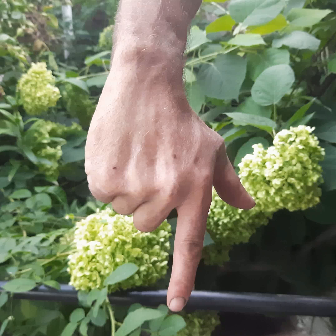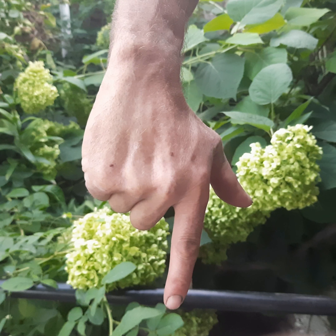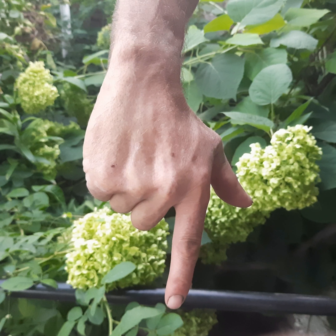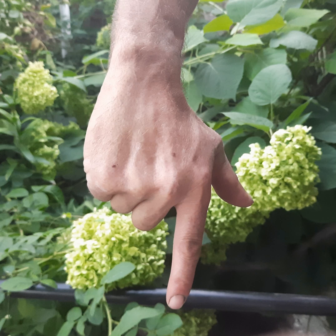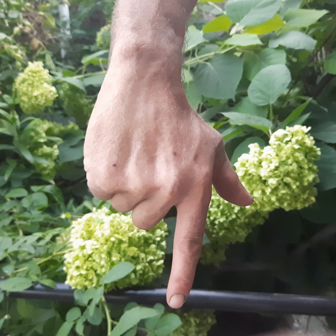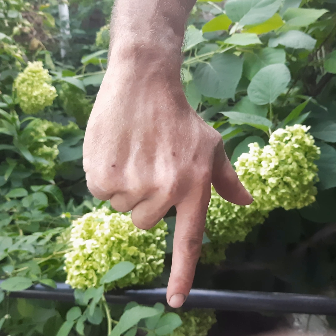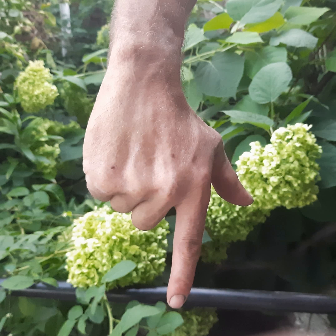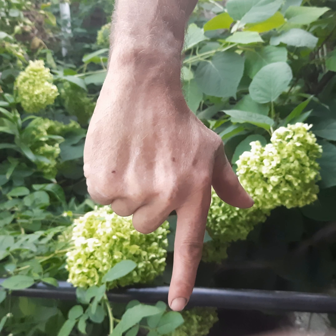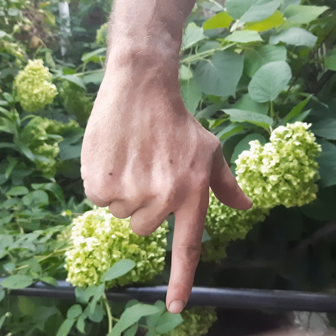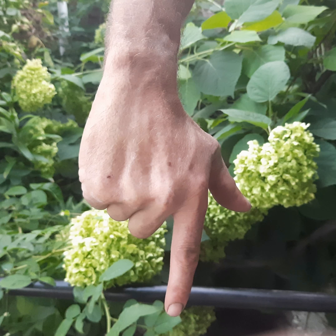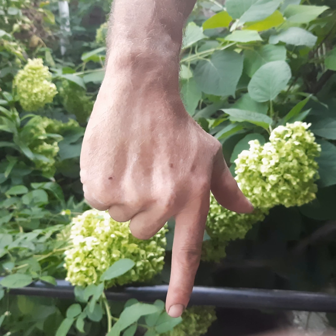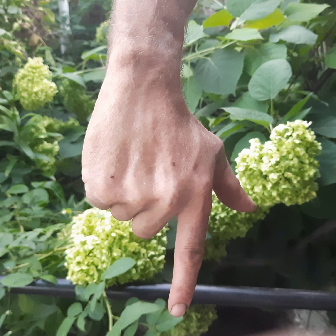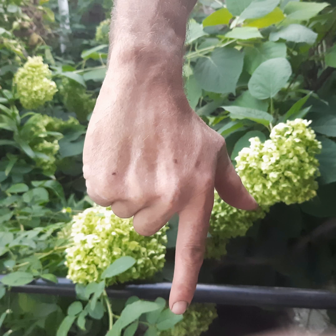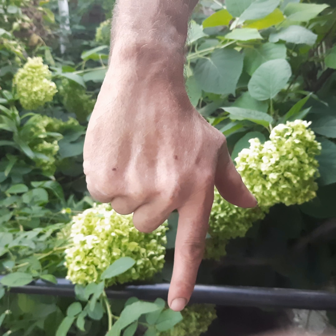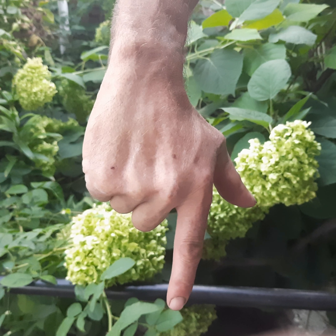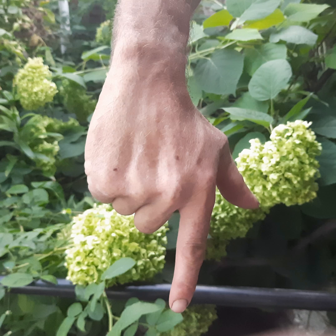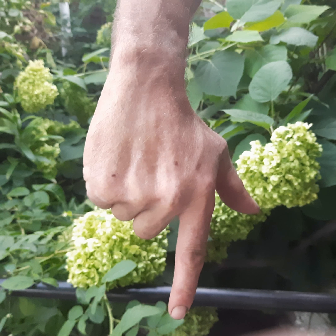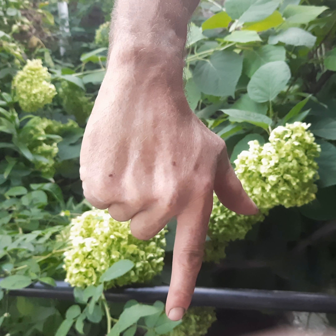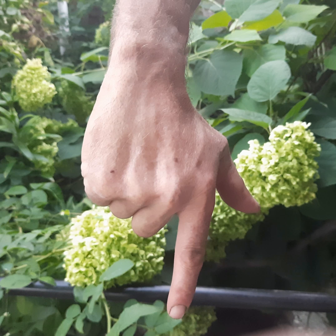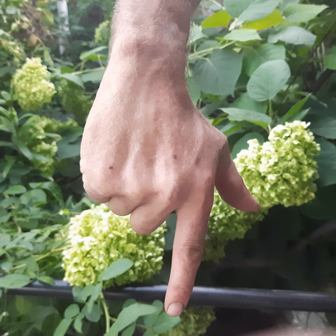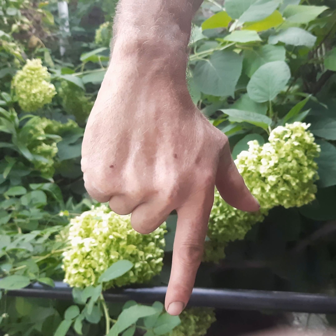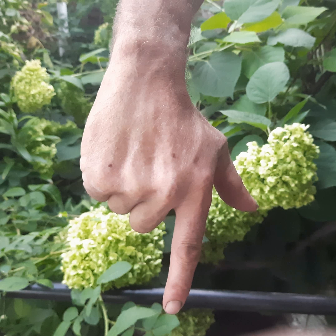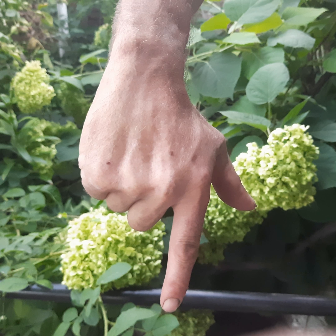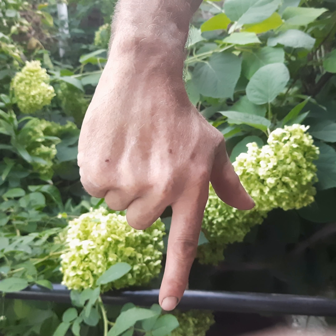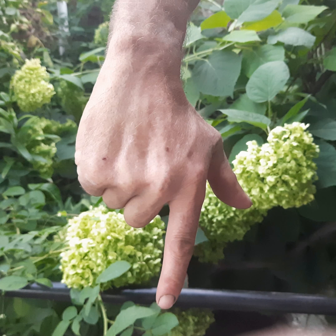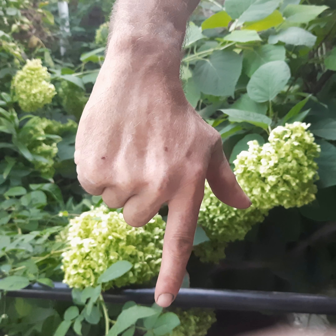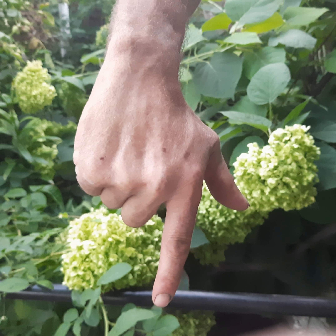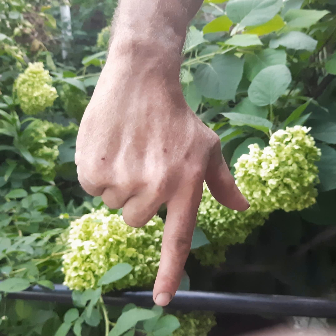Г